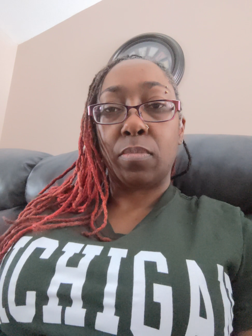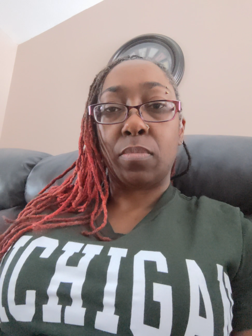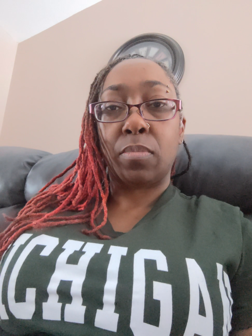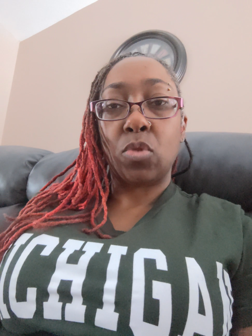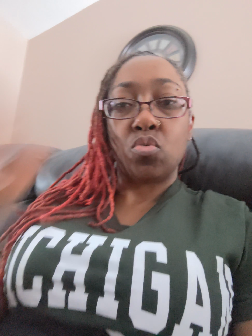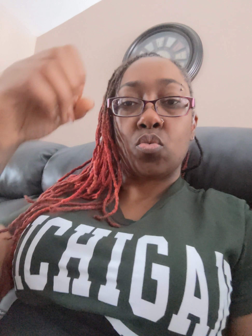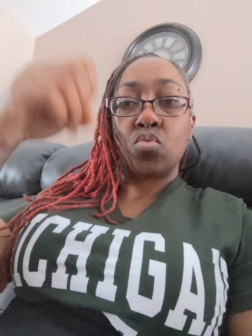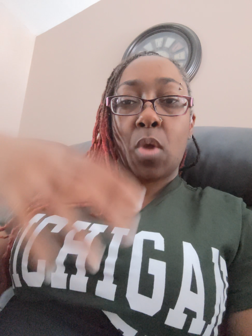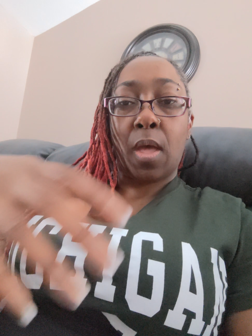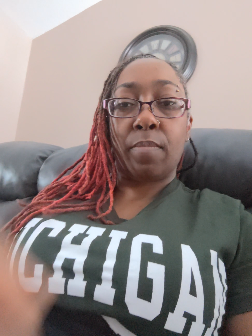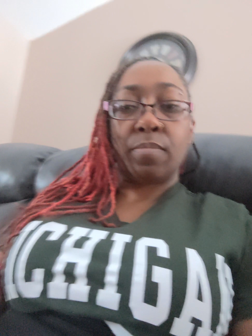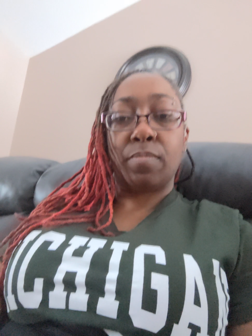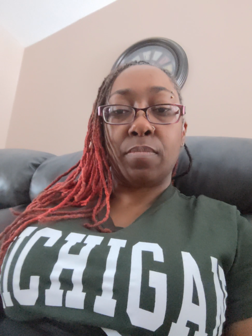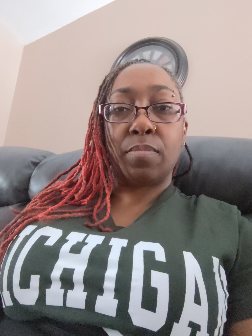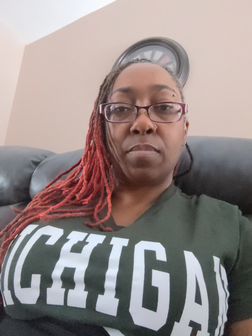drop